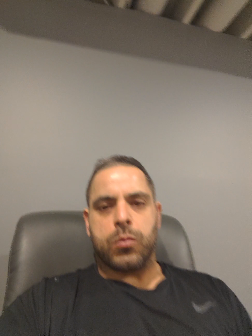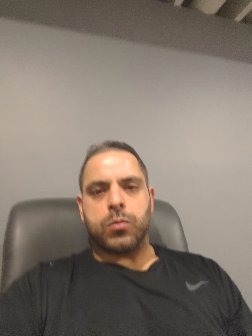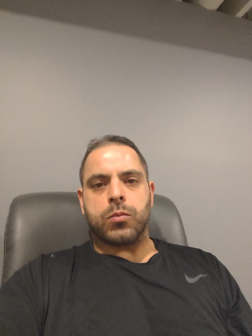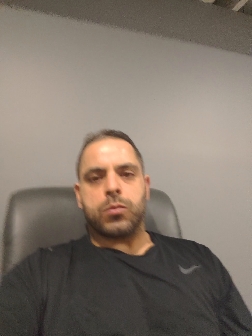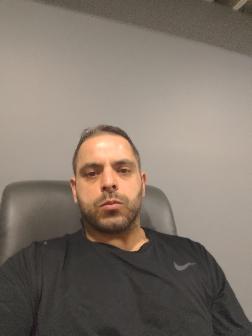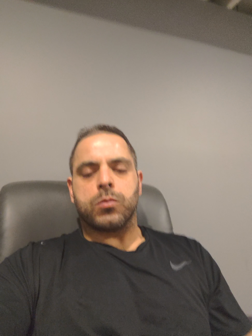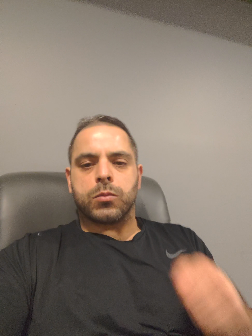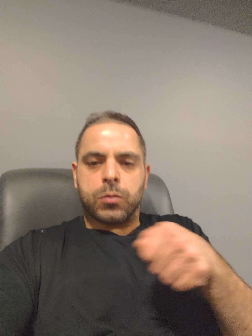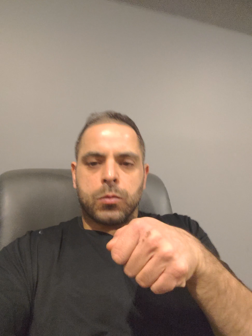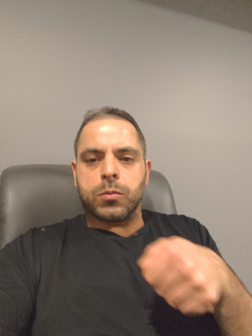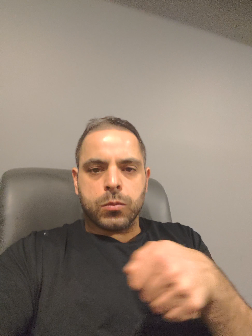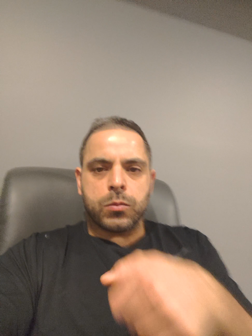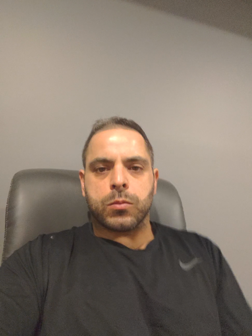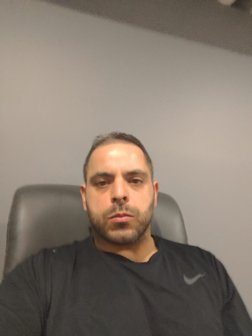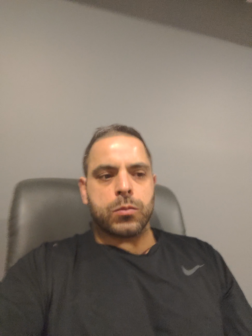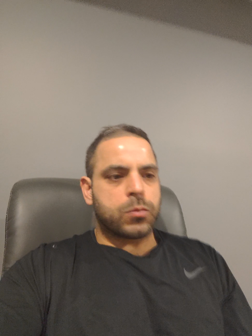vacuum